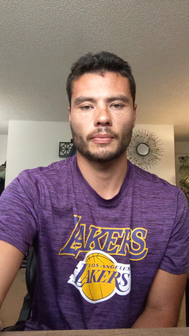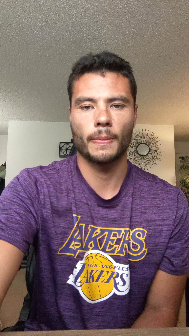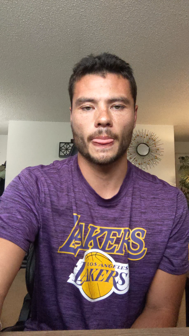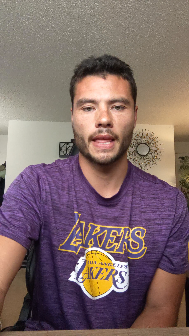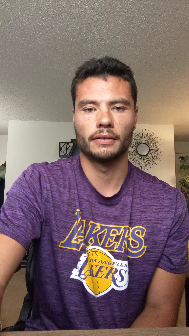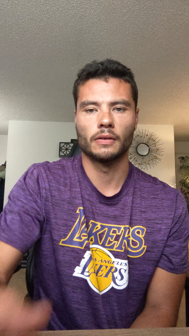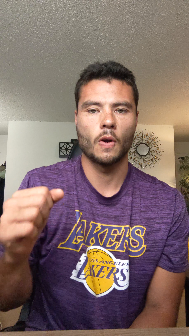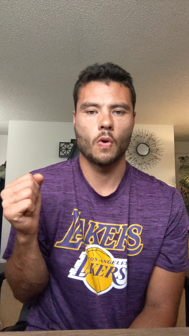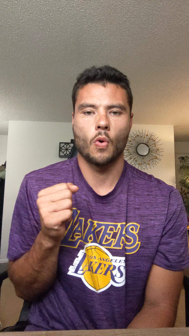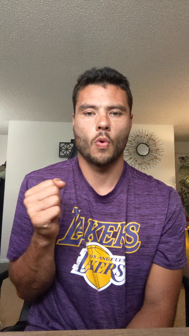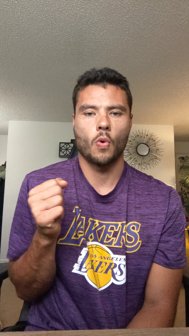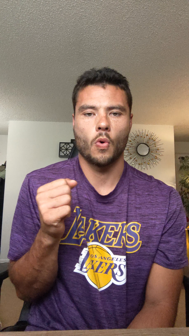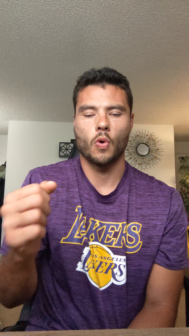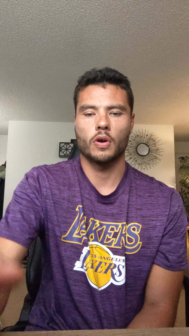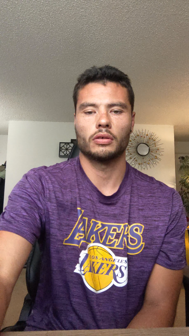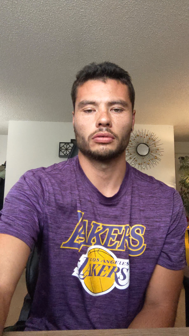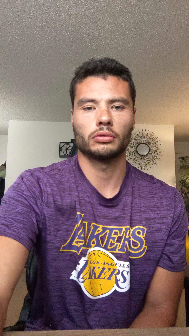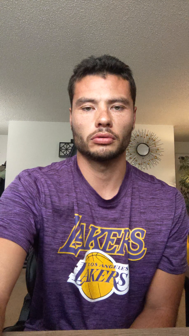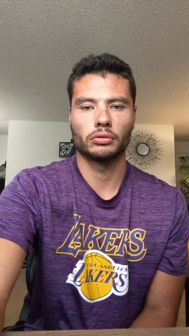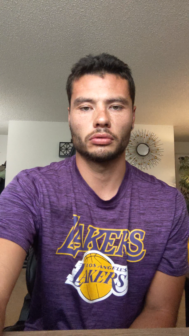cold